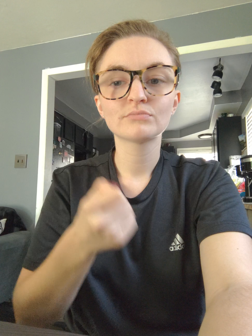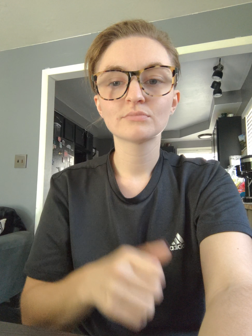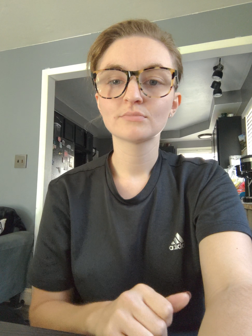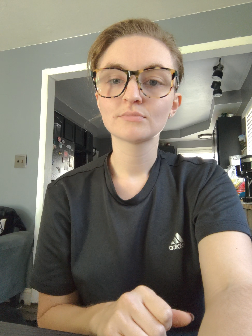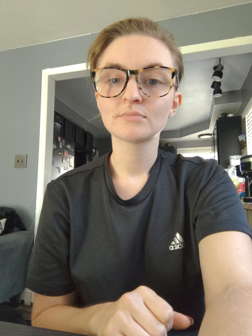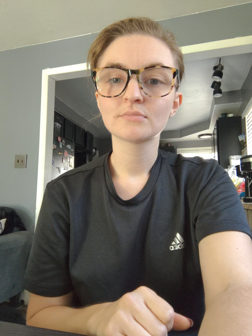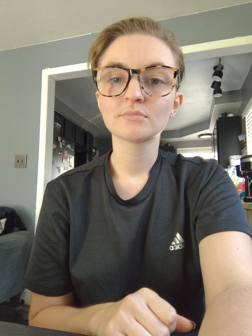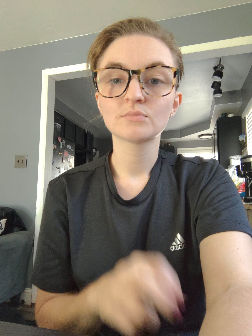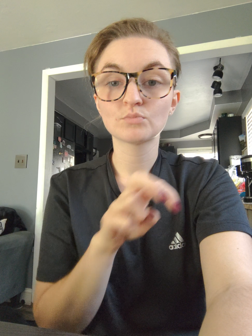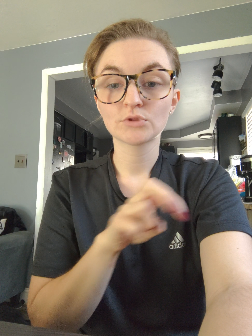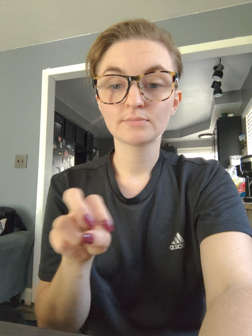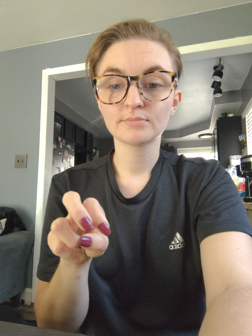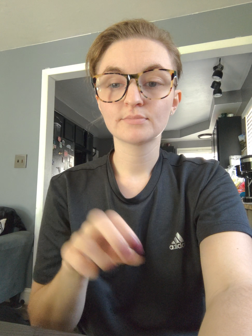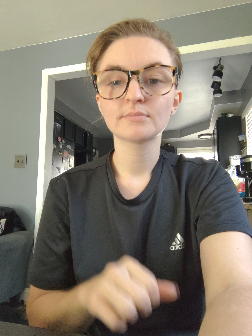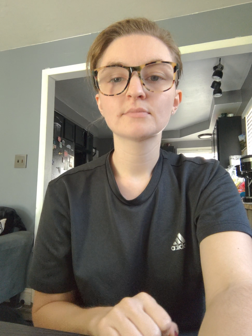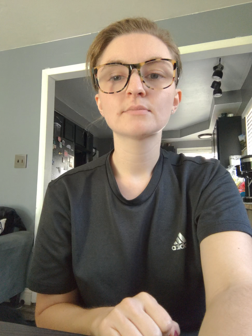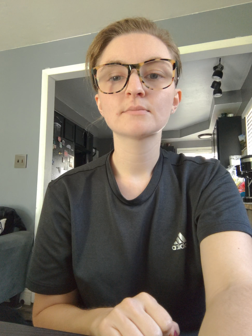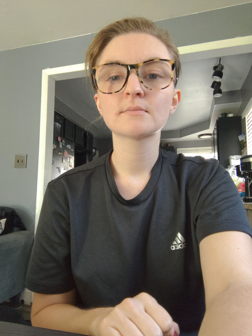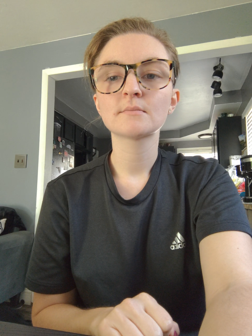couch